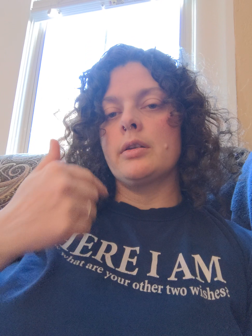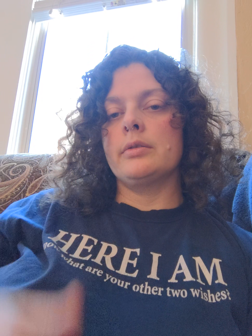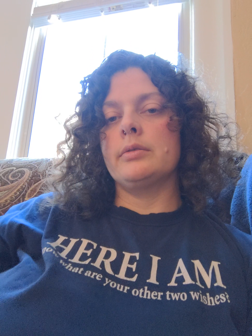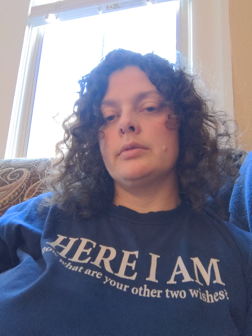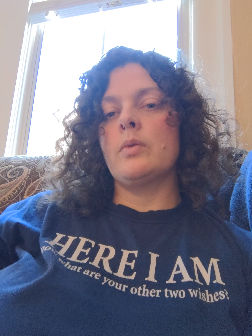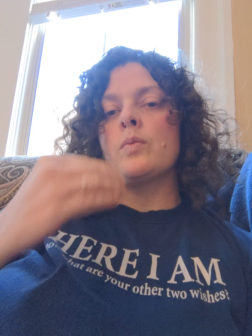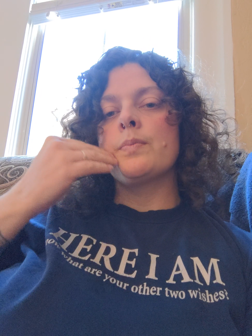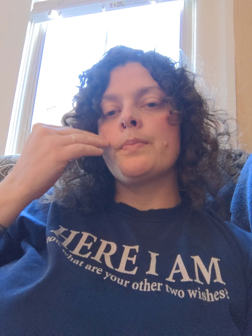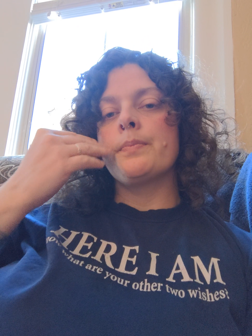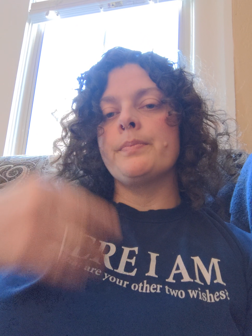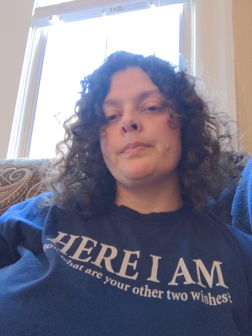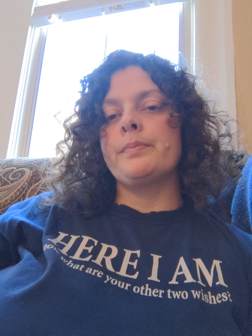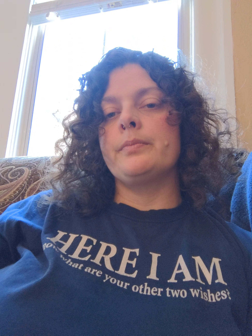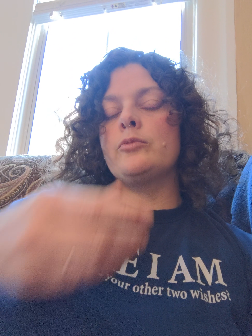home